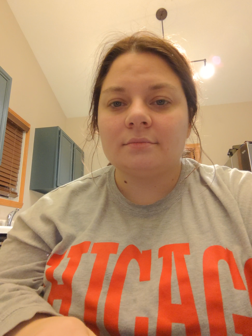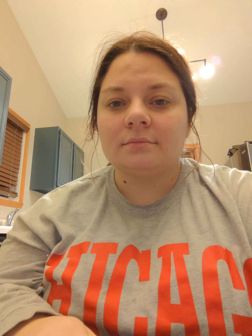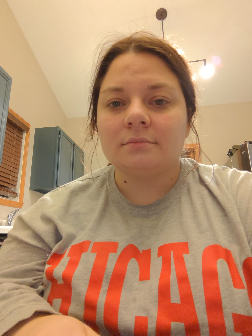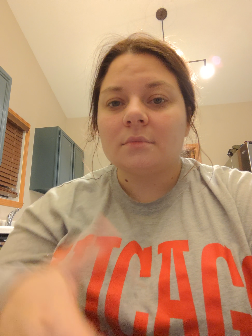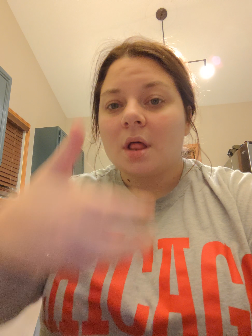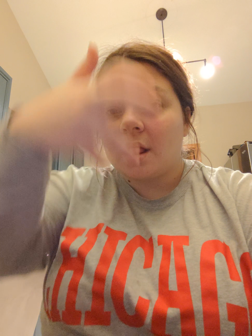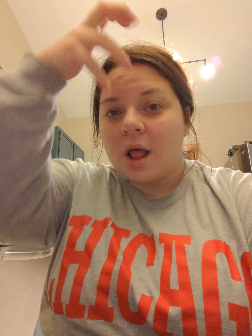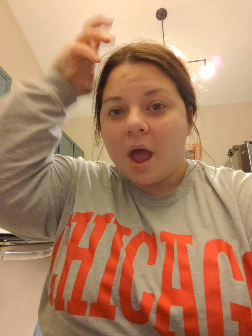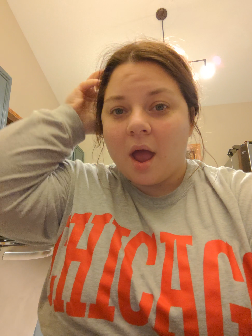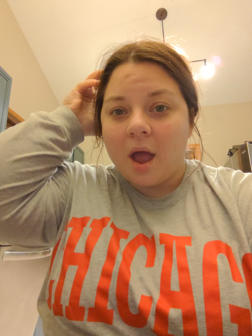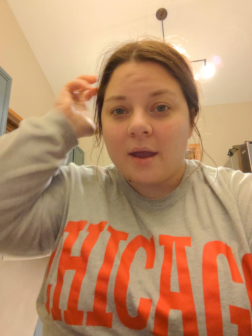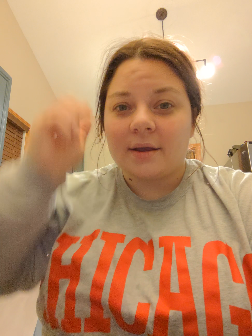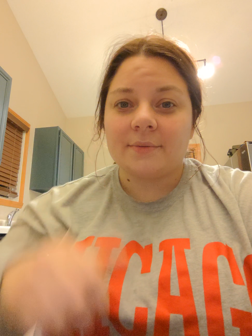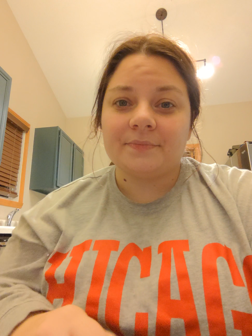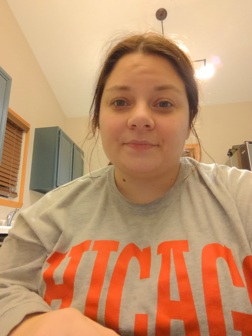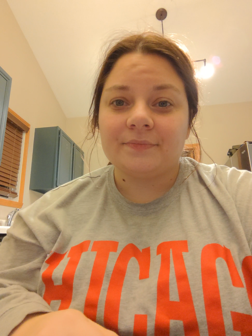lion